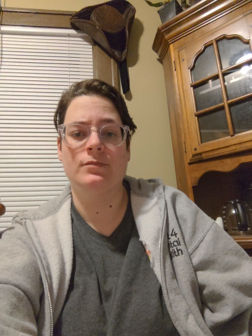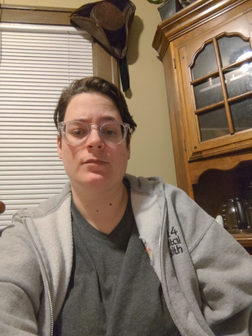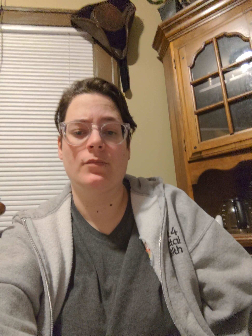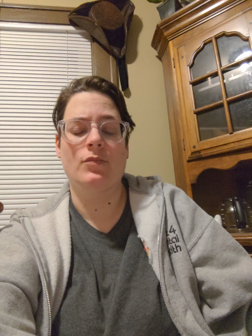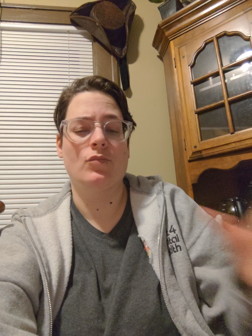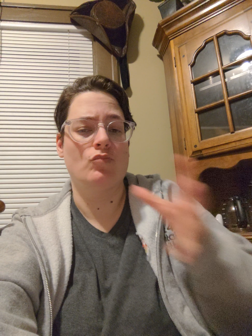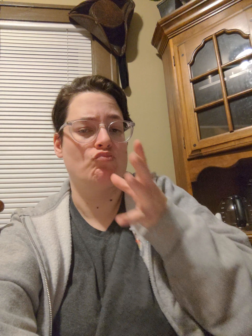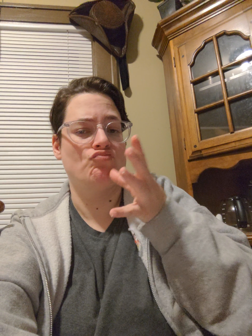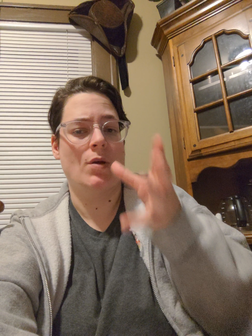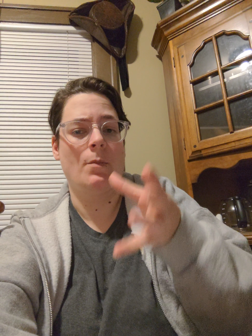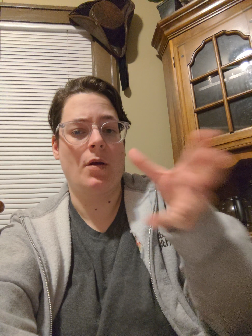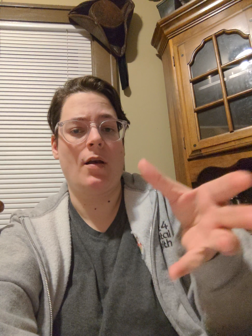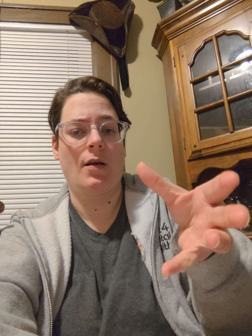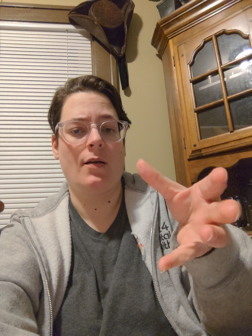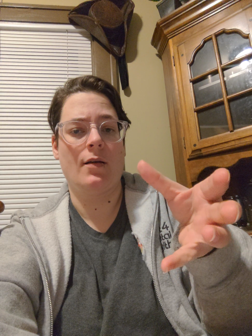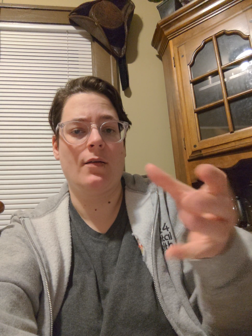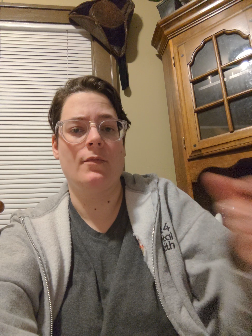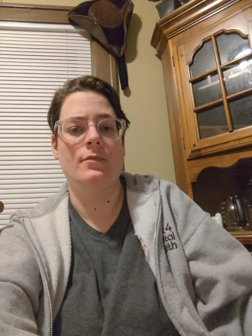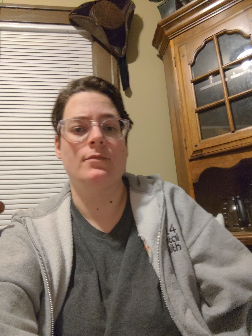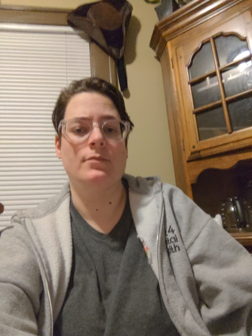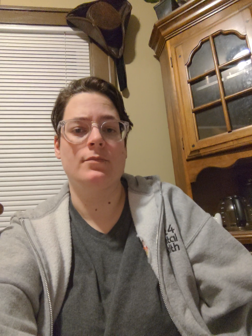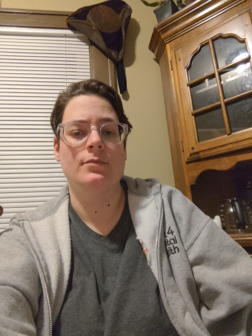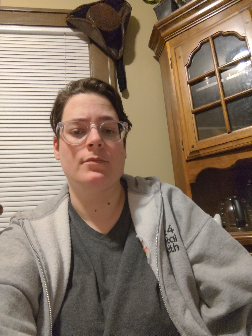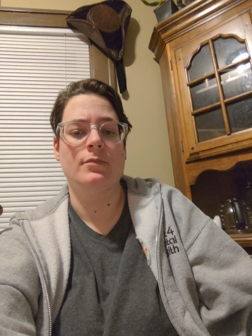grandma